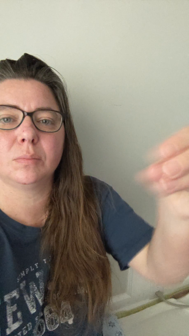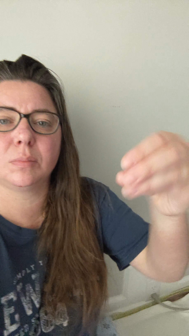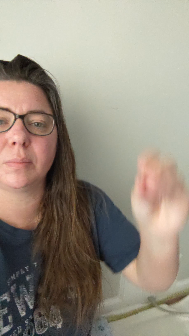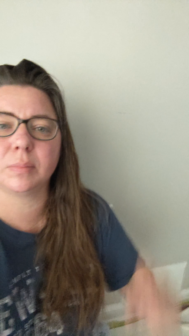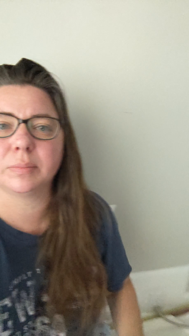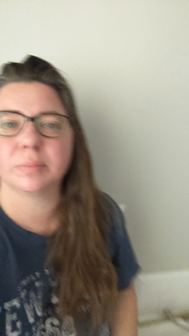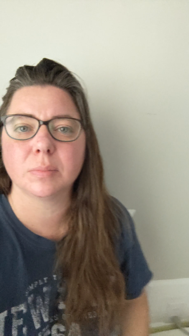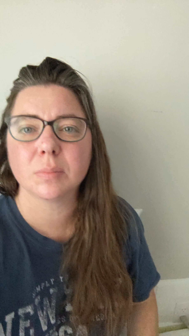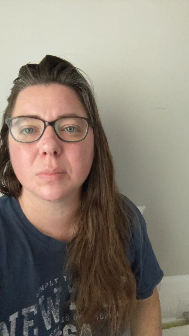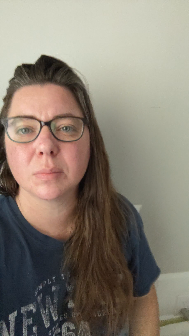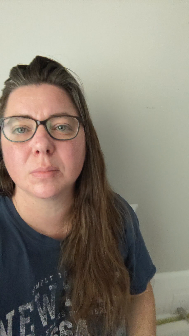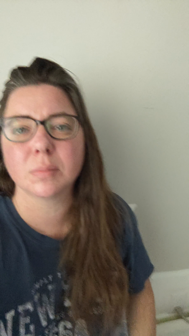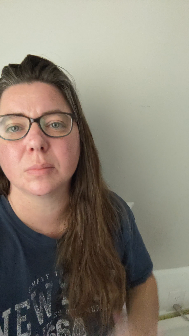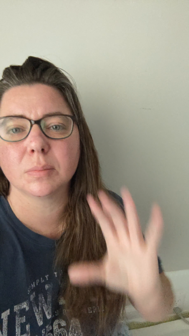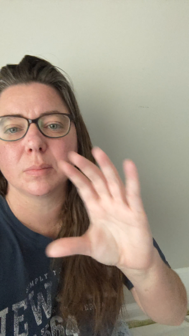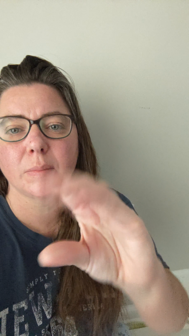bite